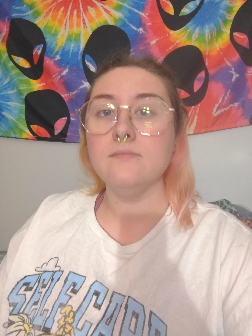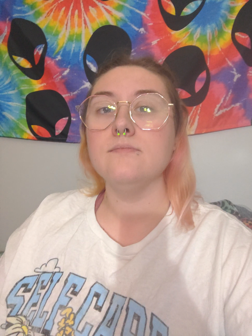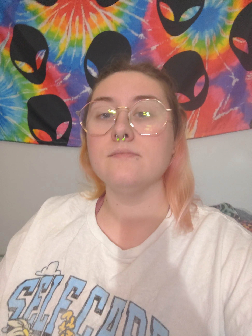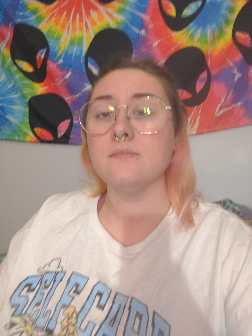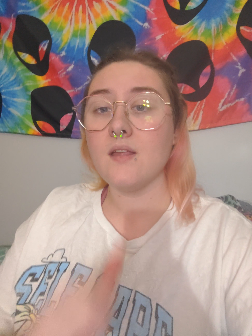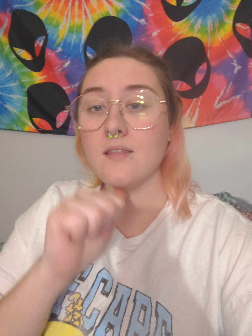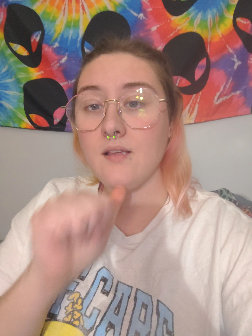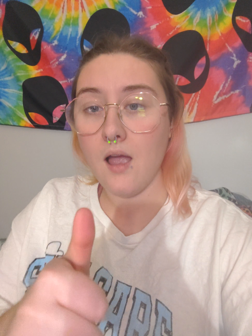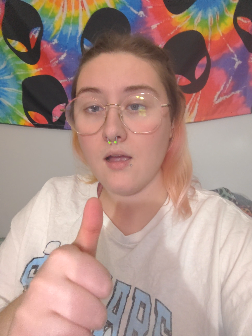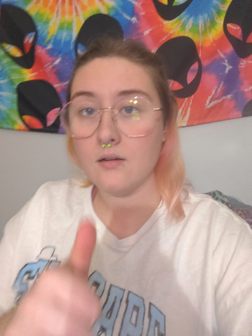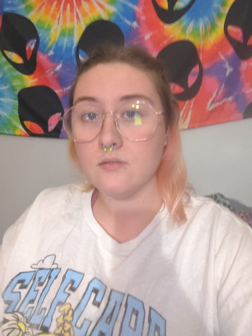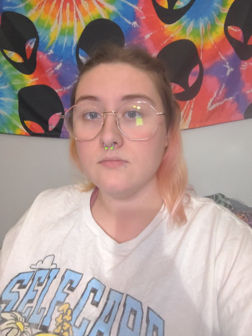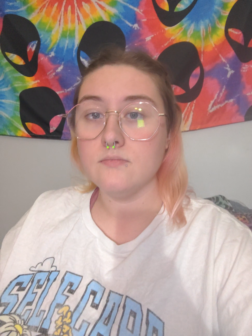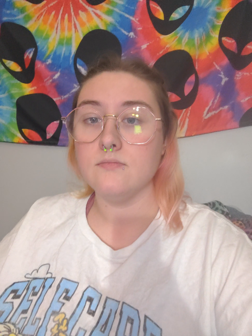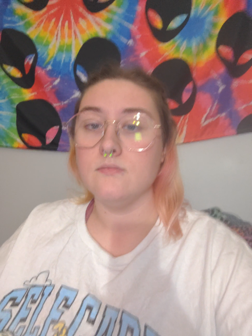not